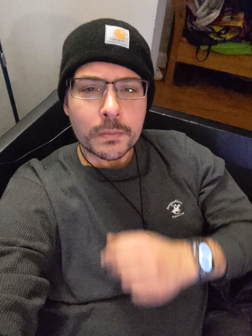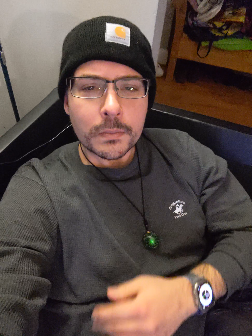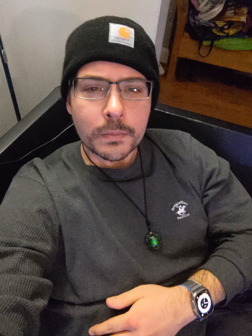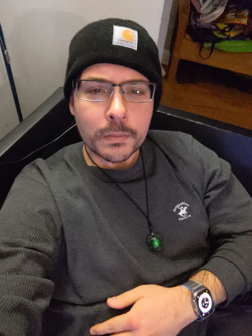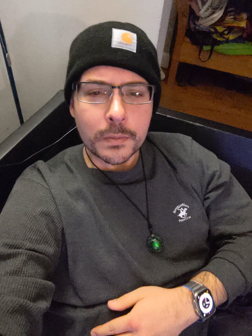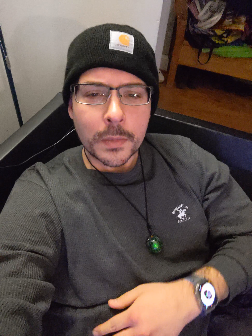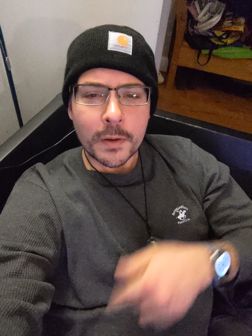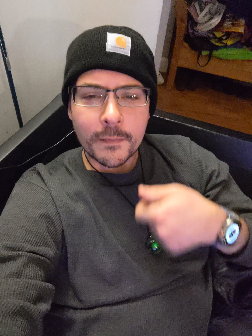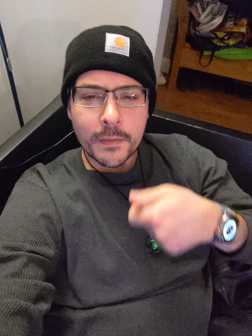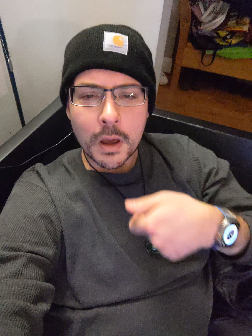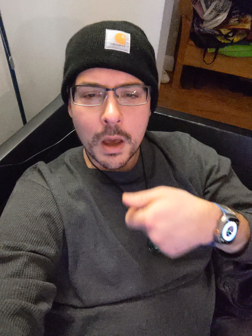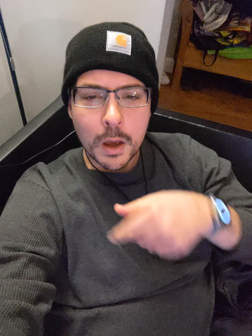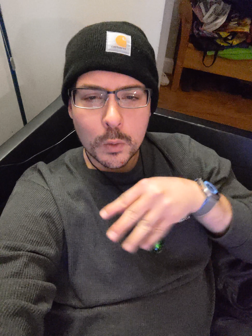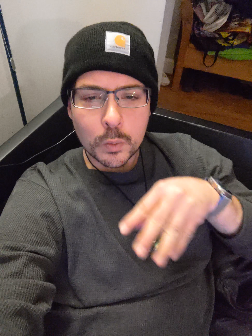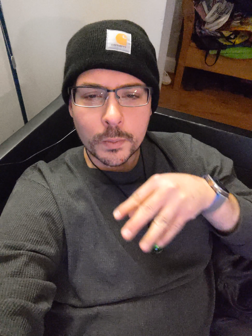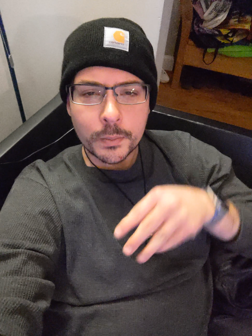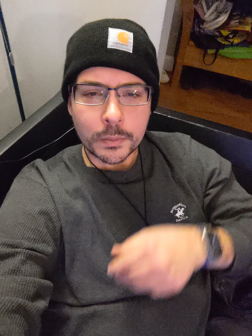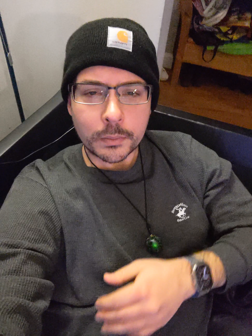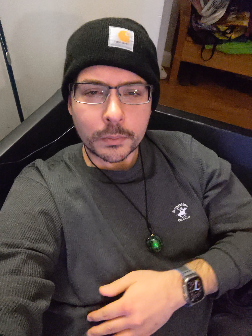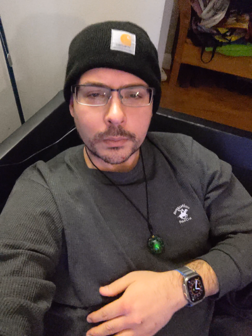vacuum